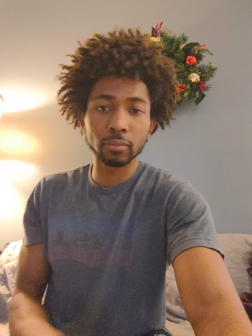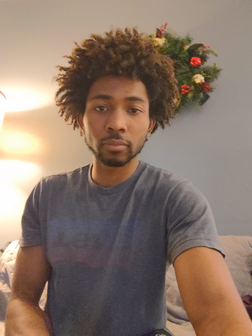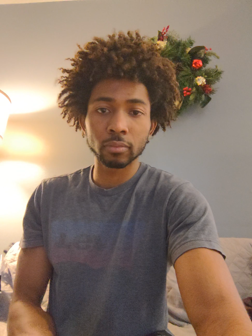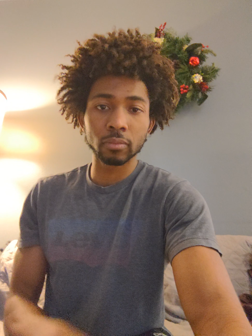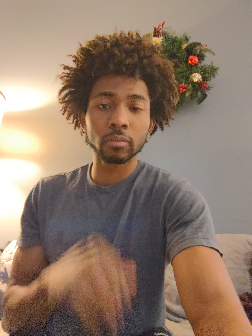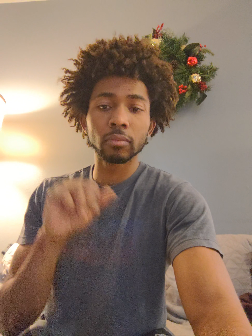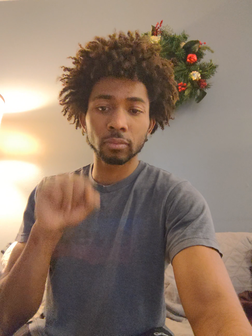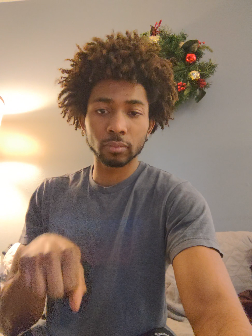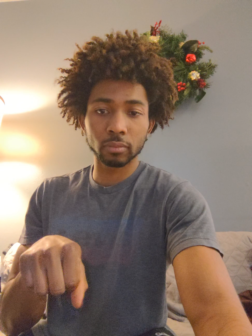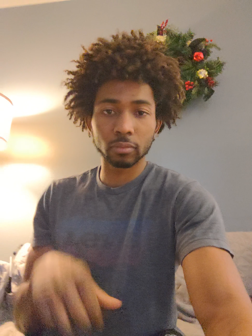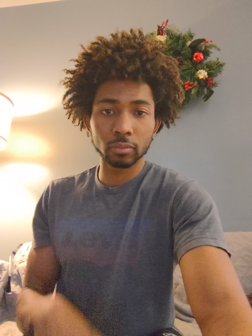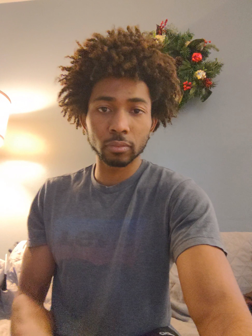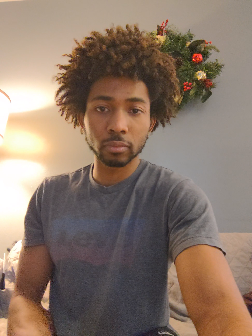can